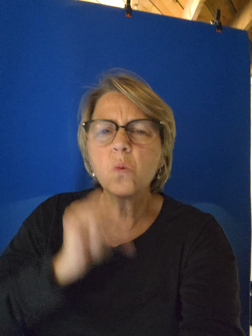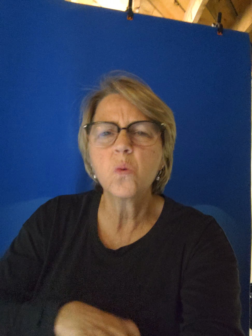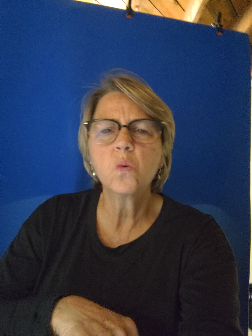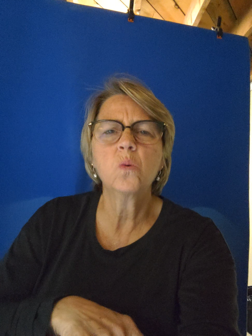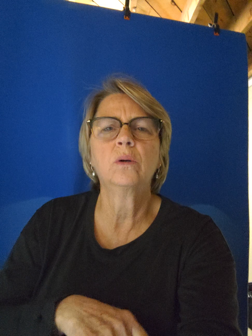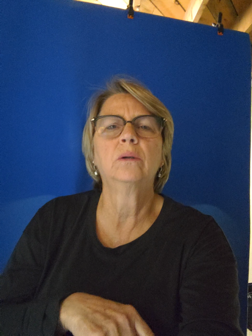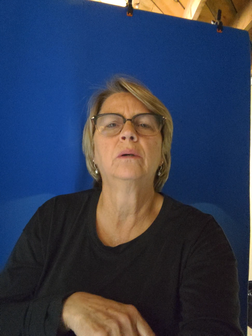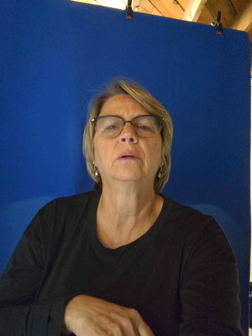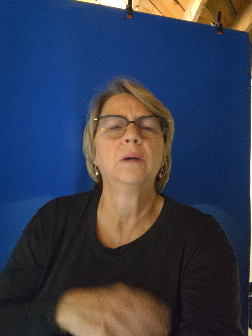old